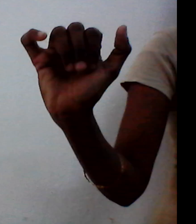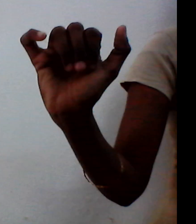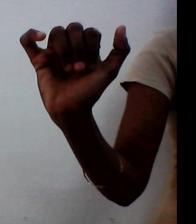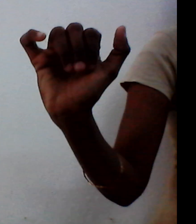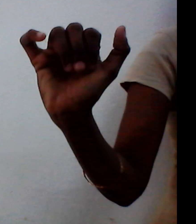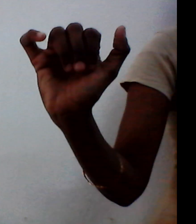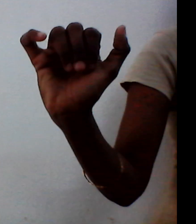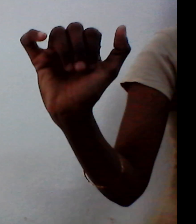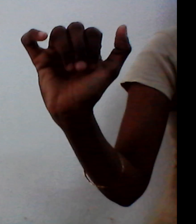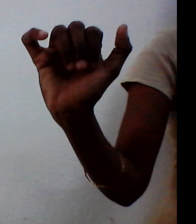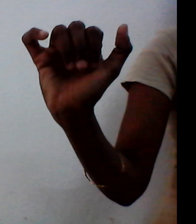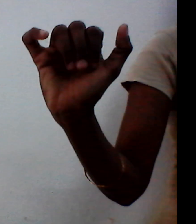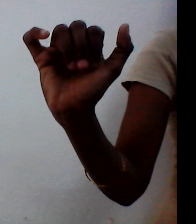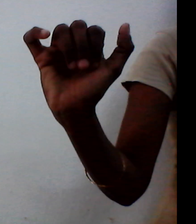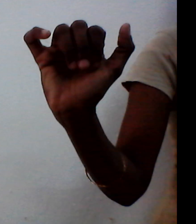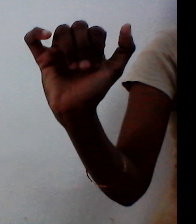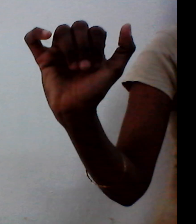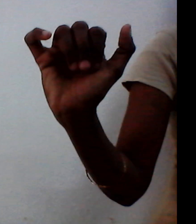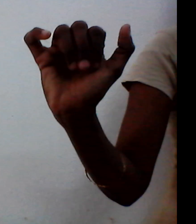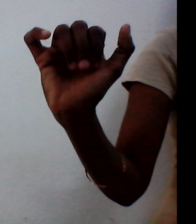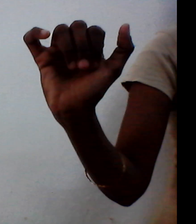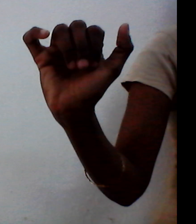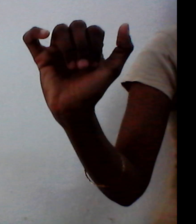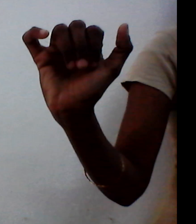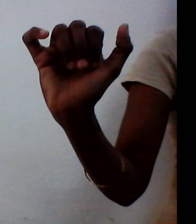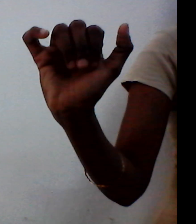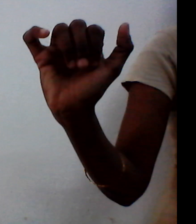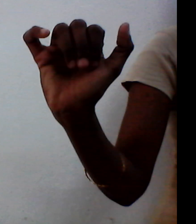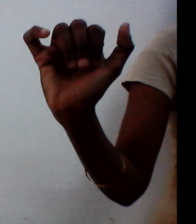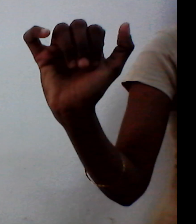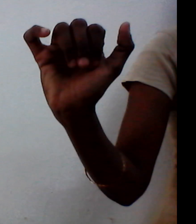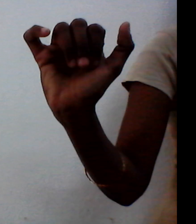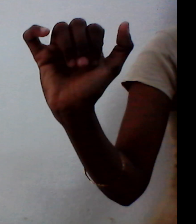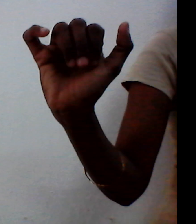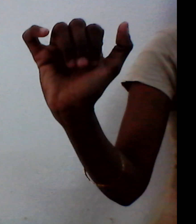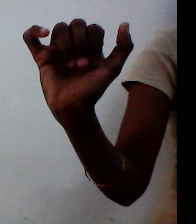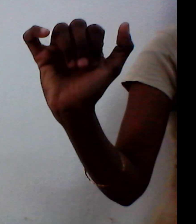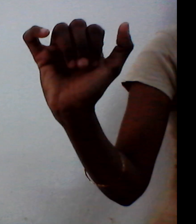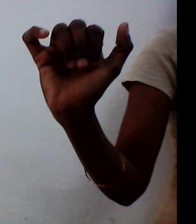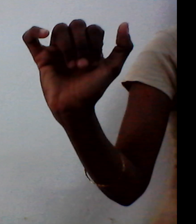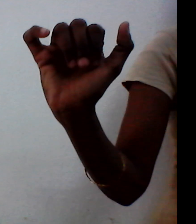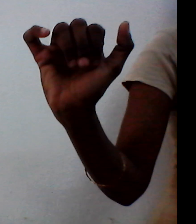ഋ